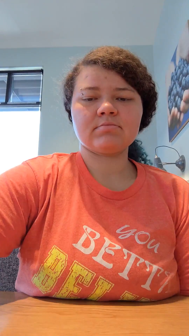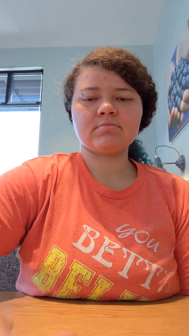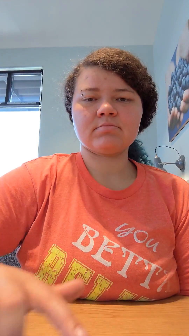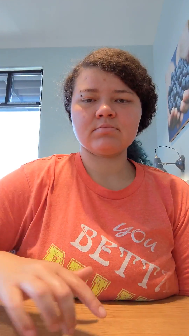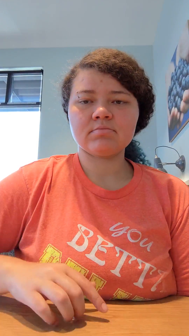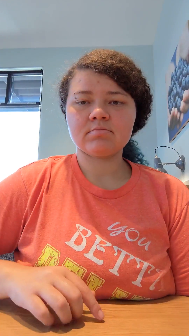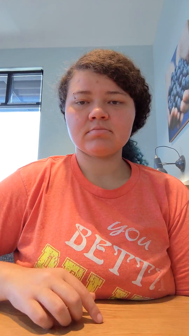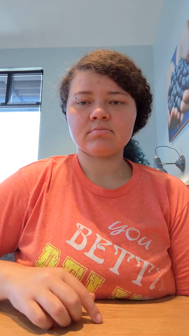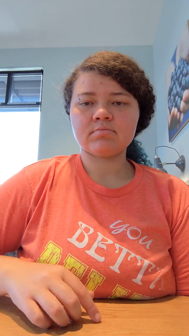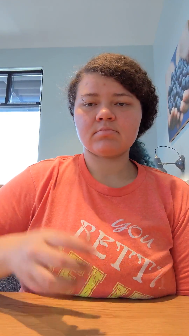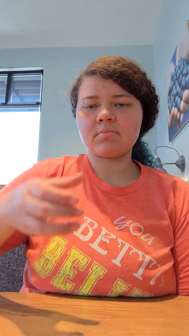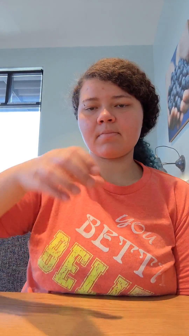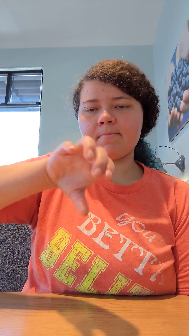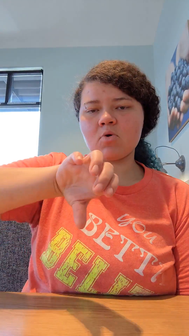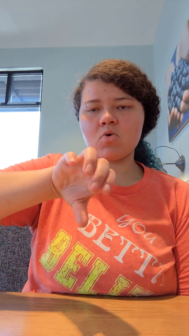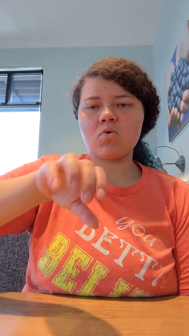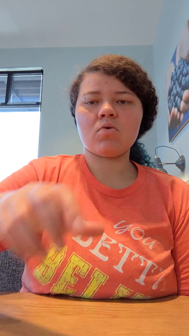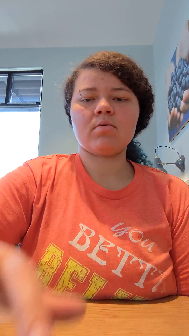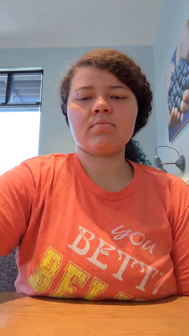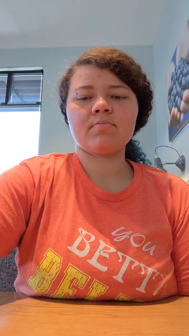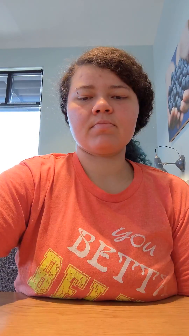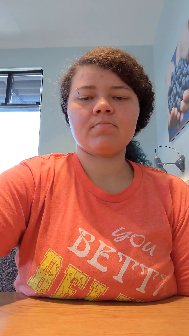pour